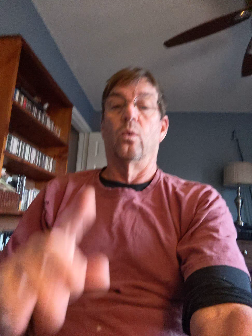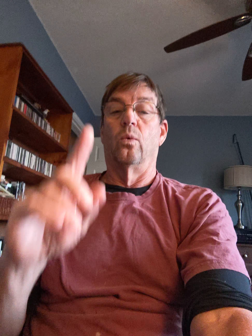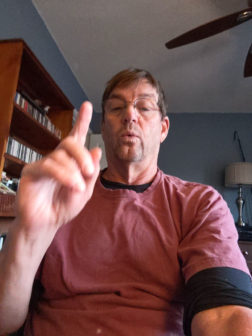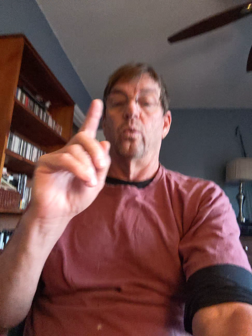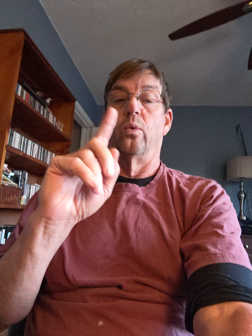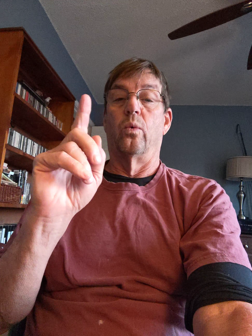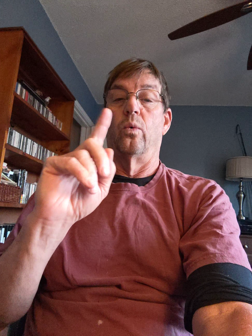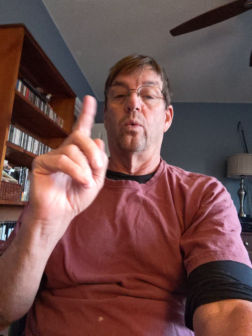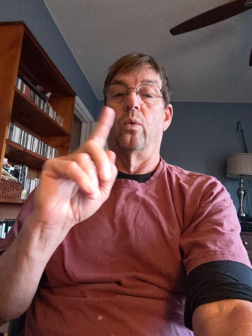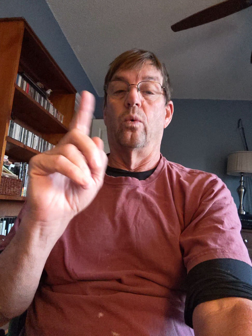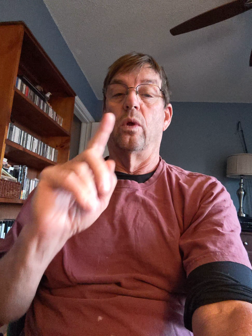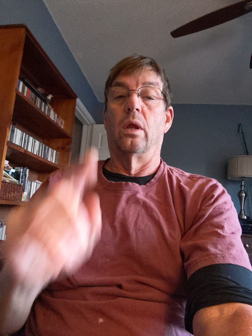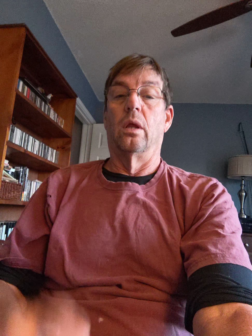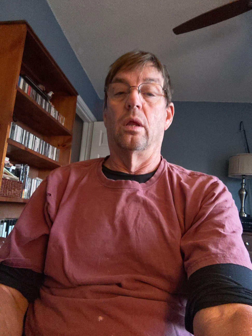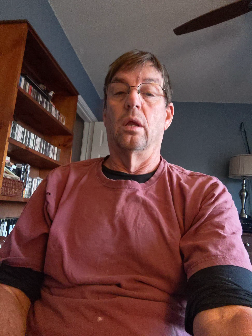where